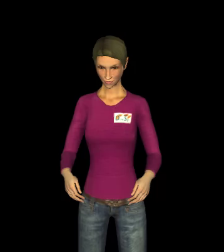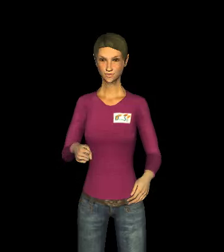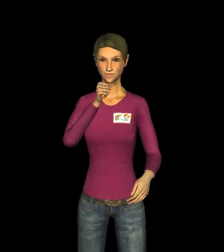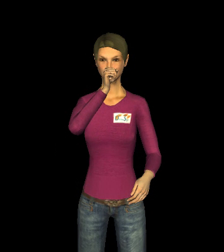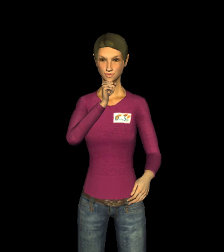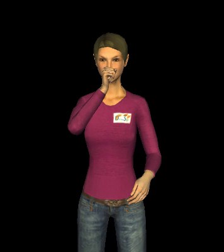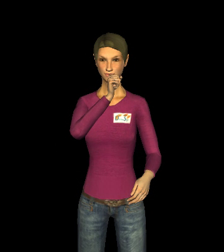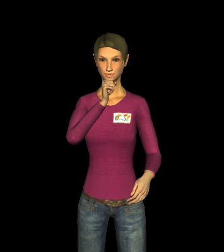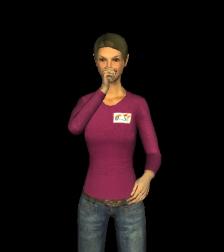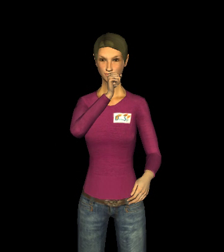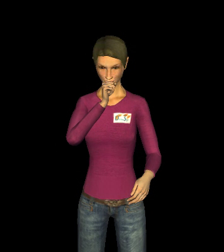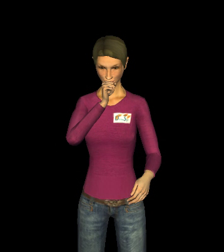جليد